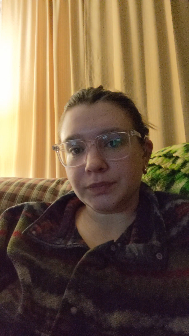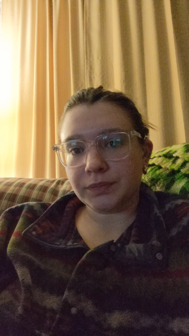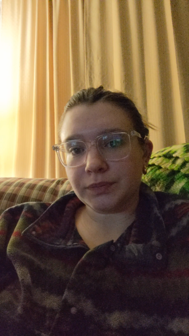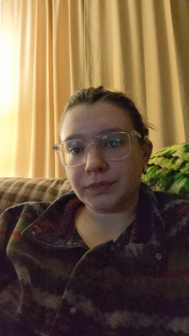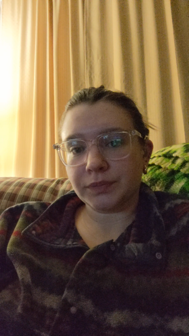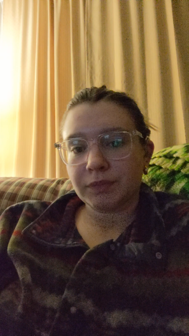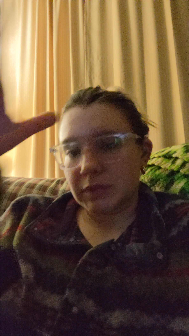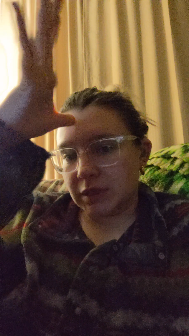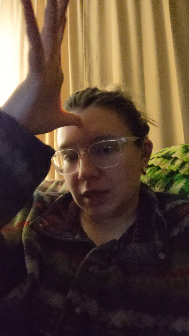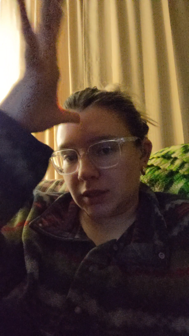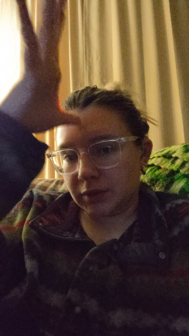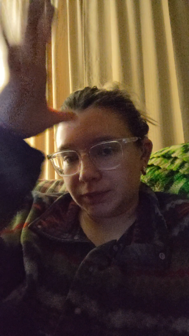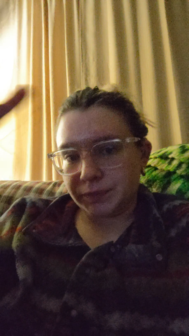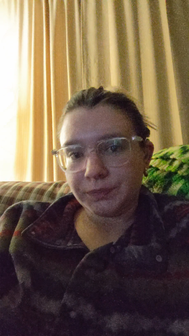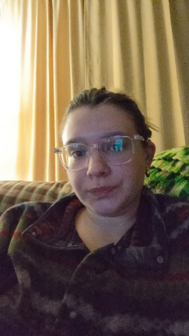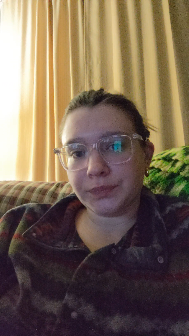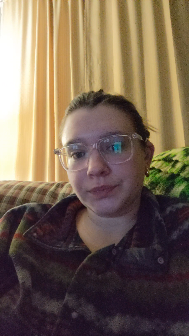daddy